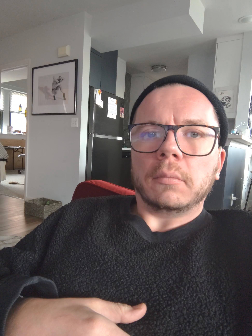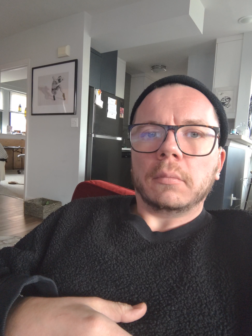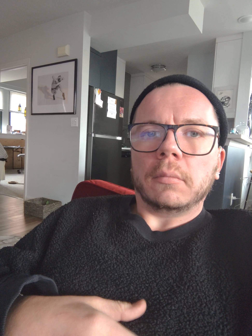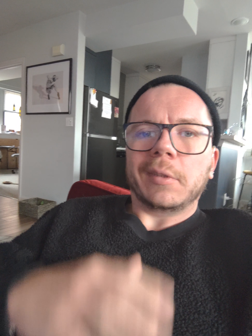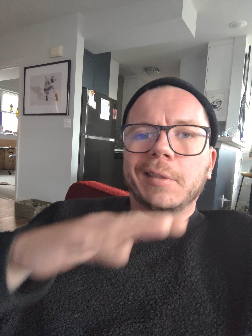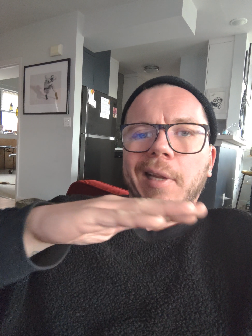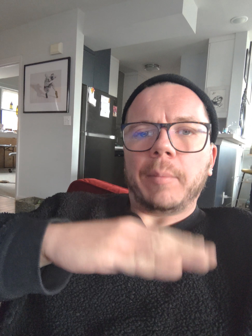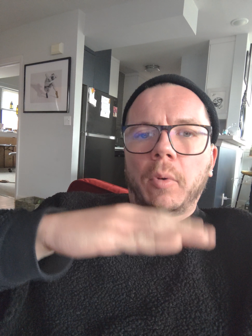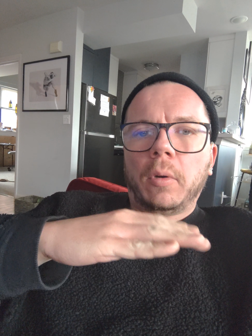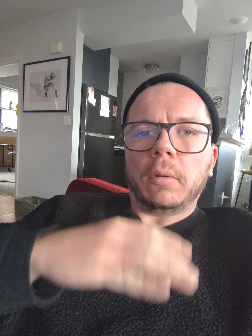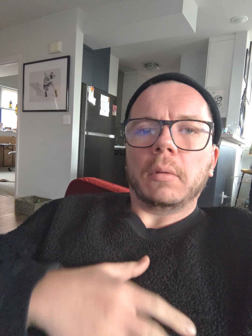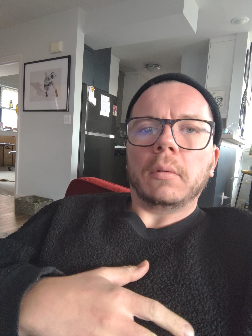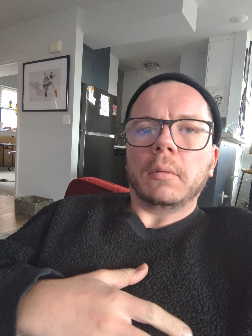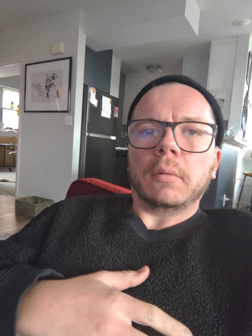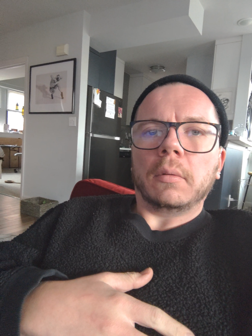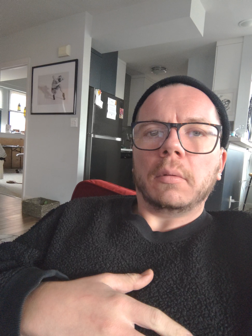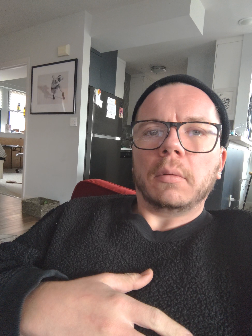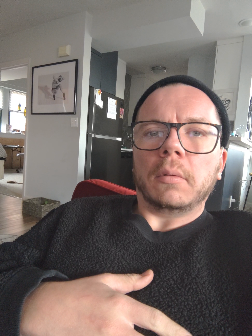table